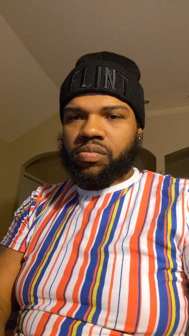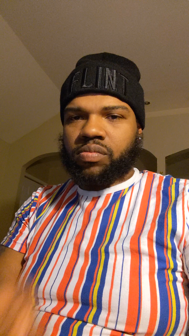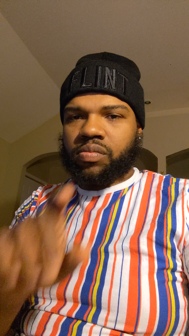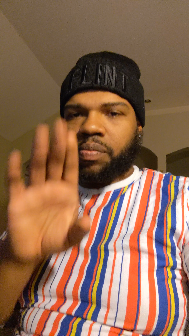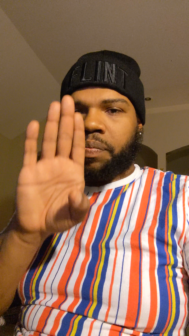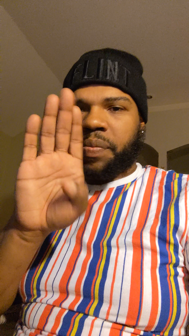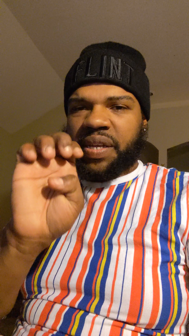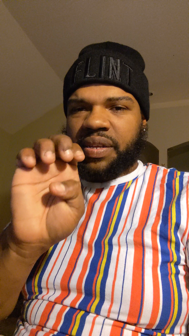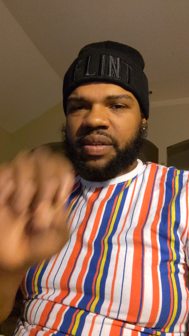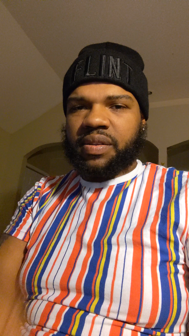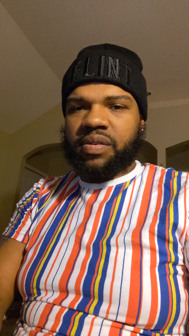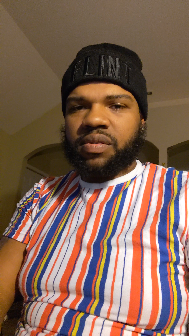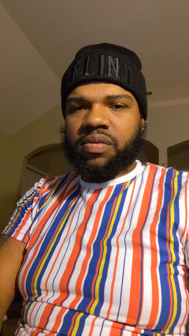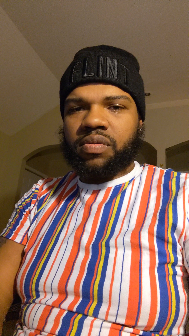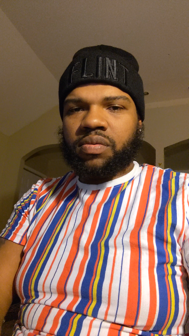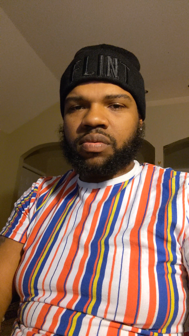be